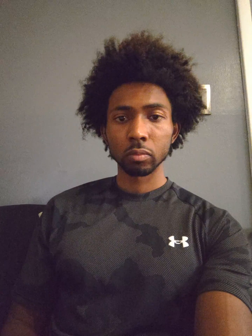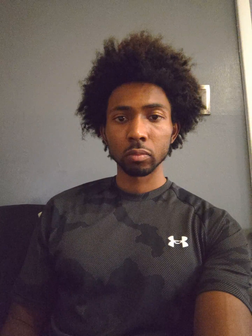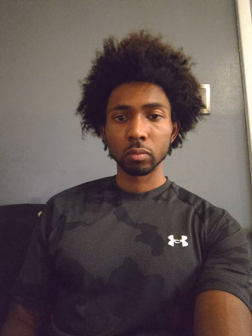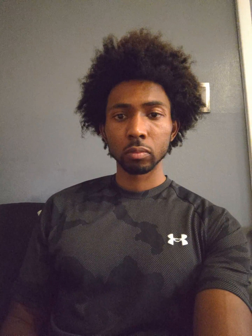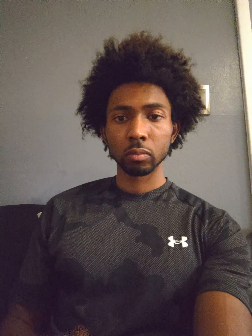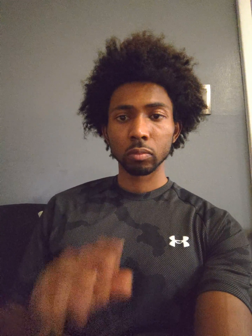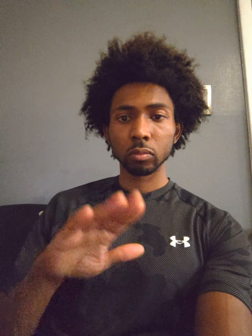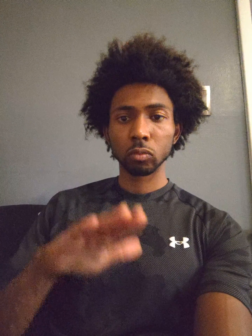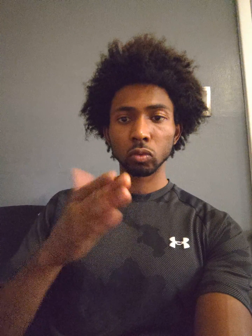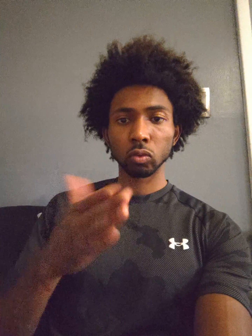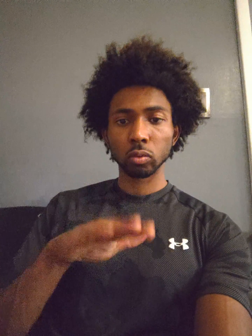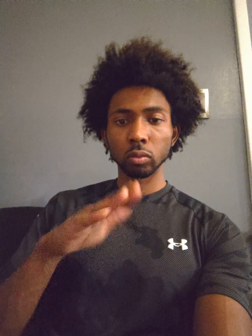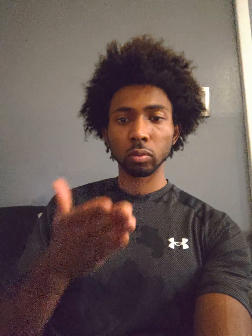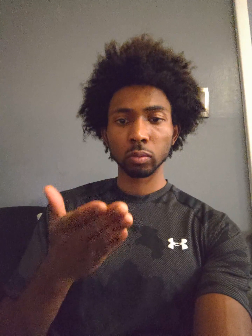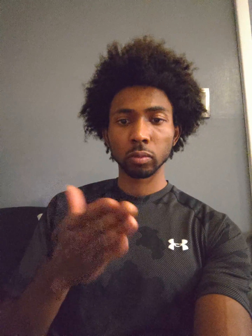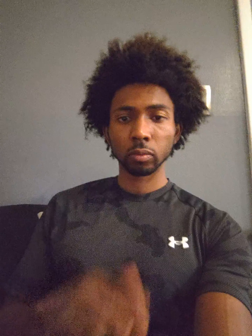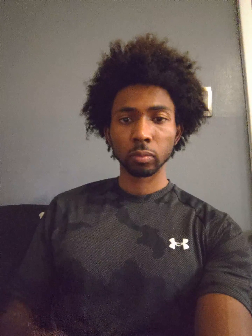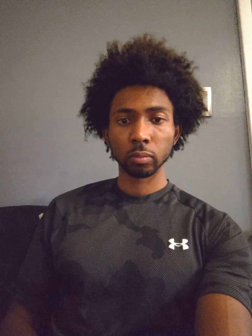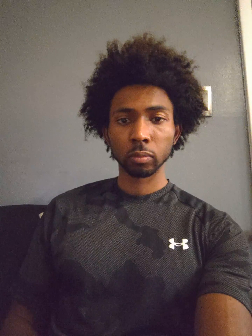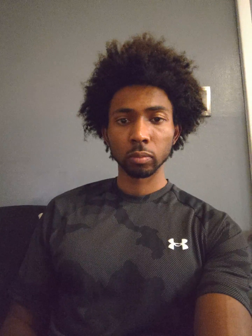kitchen